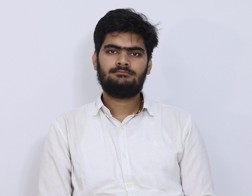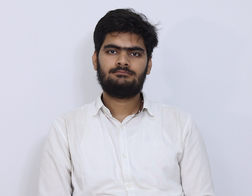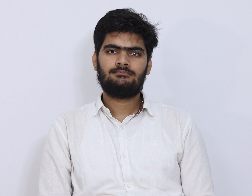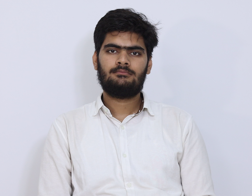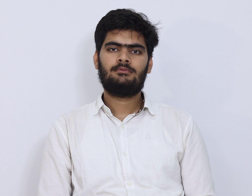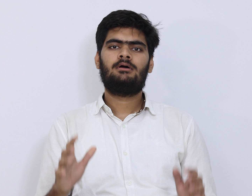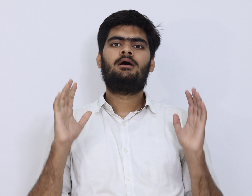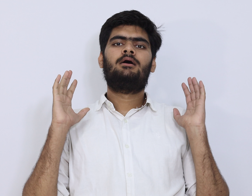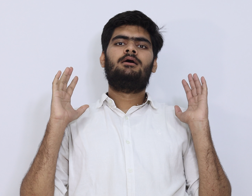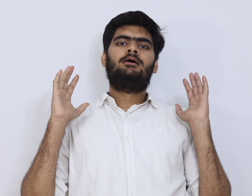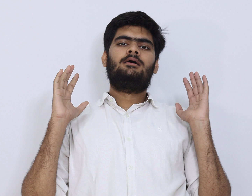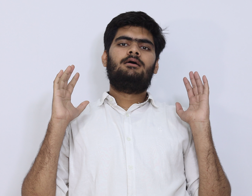scared